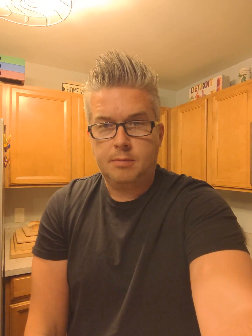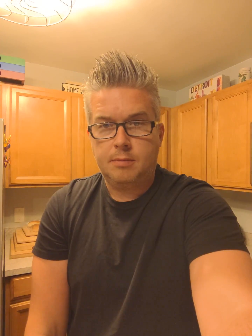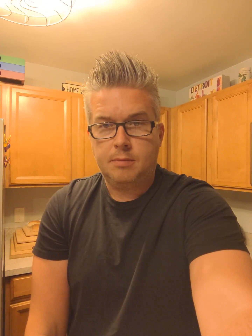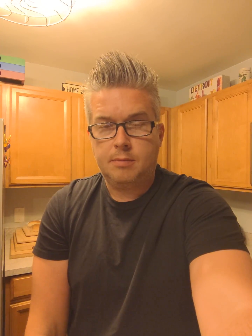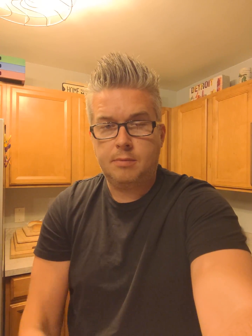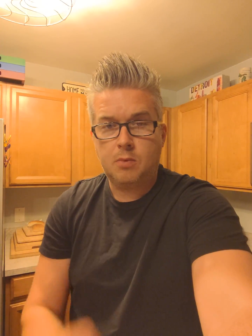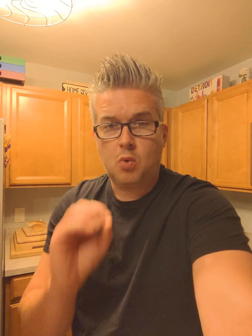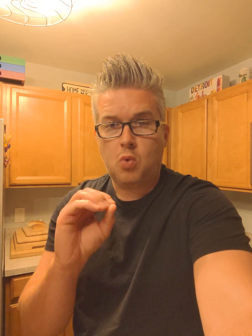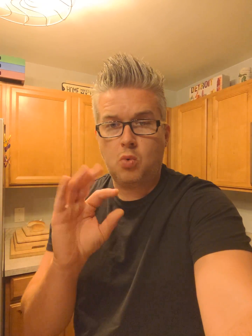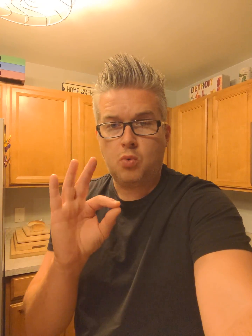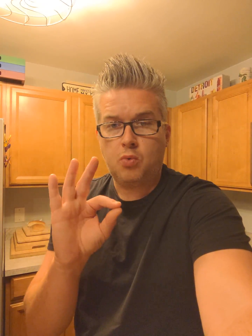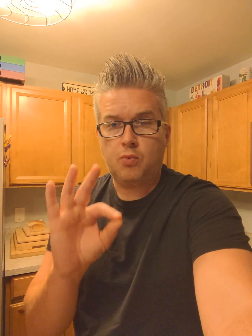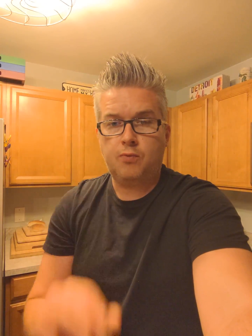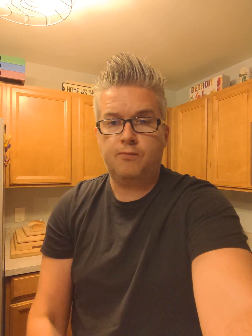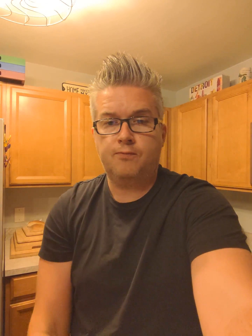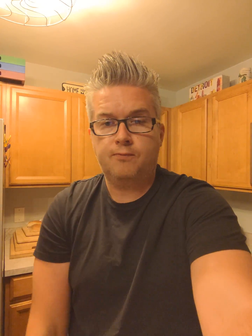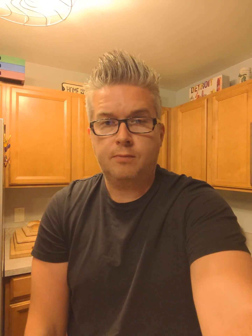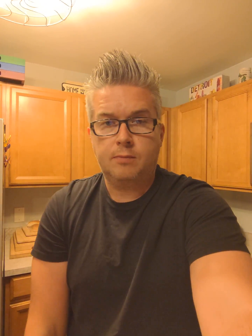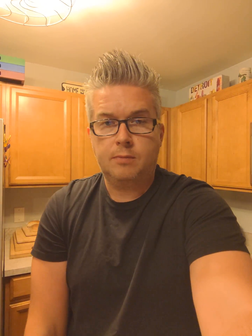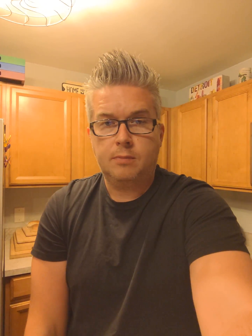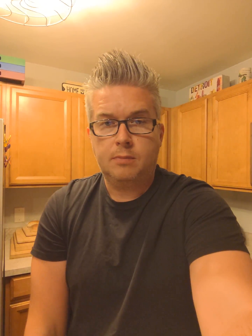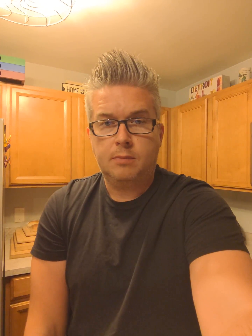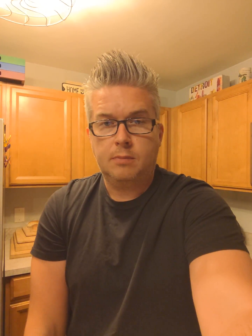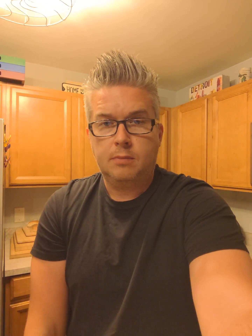of